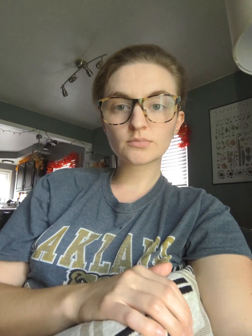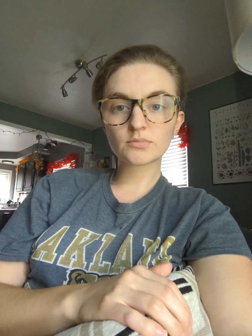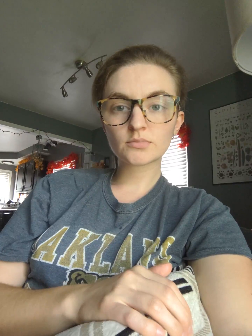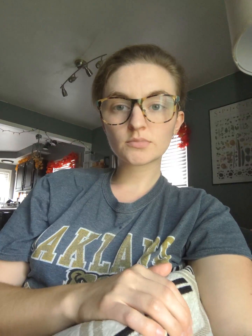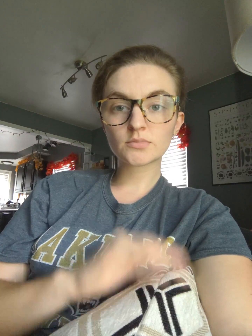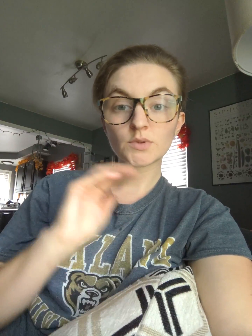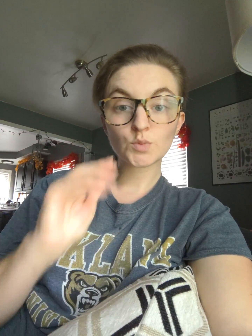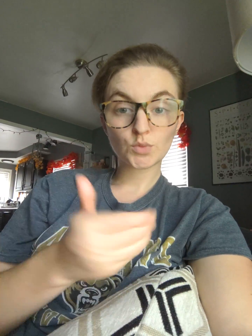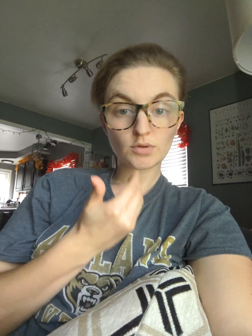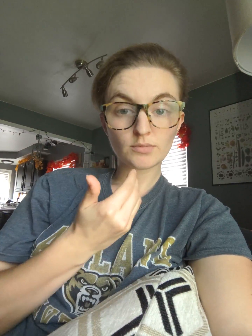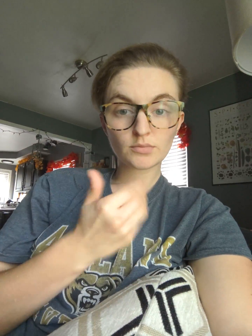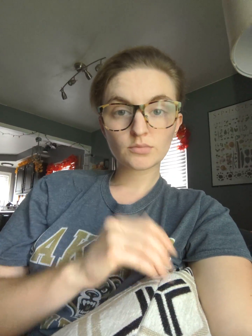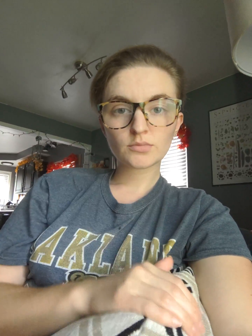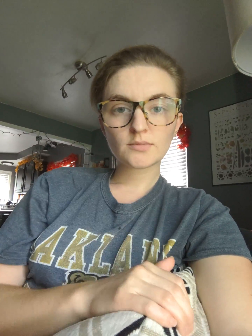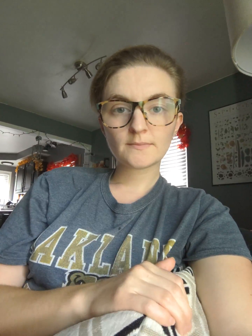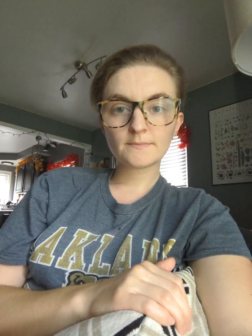new